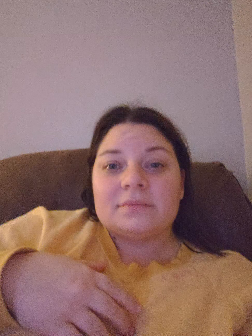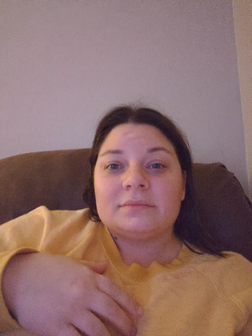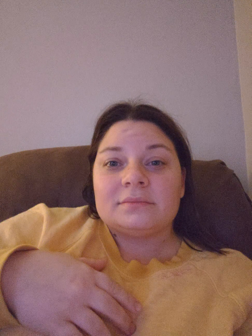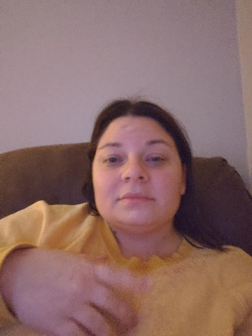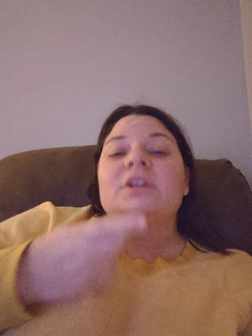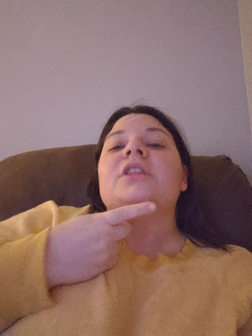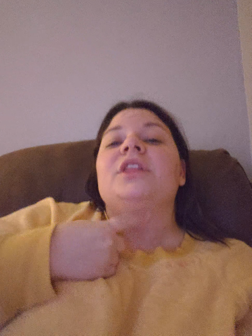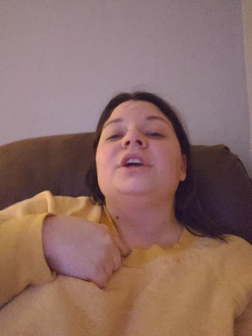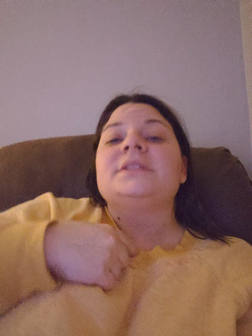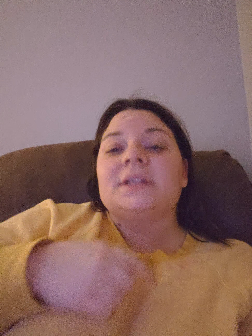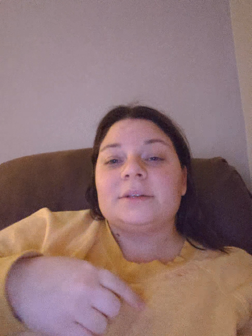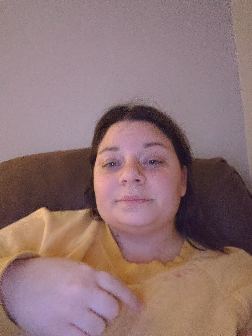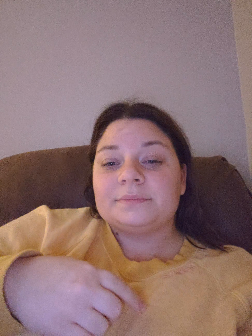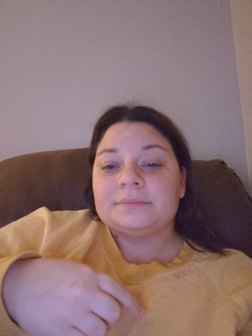thirsty